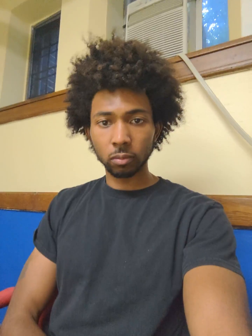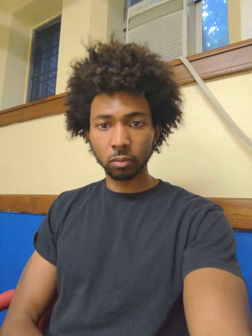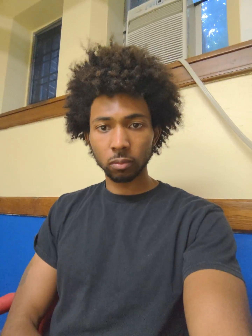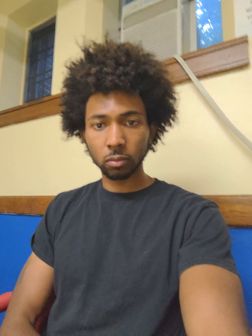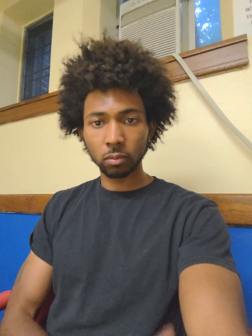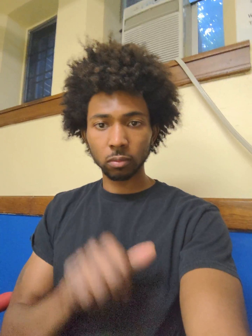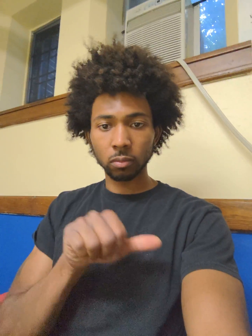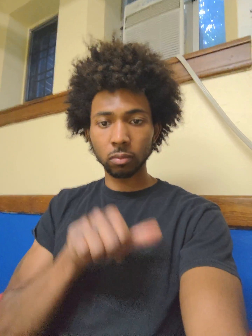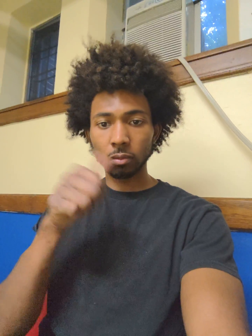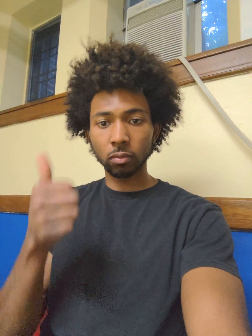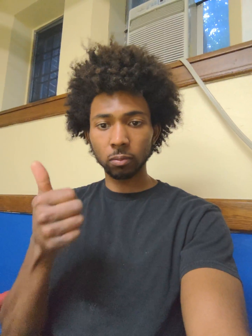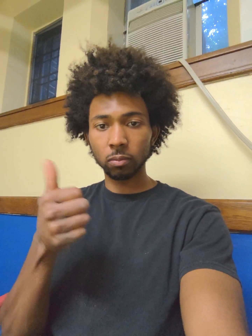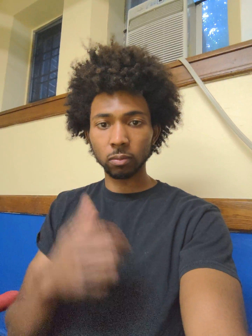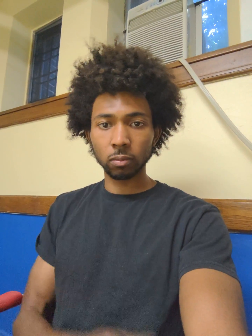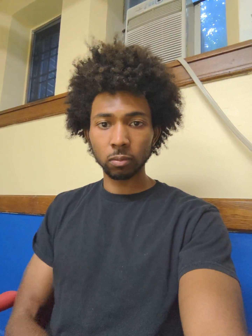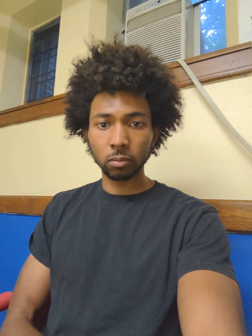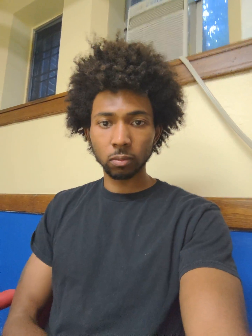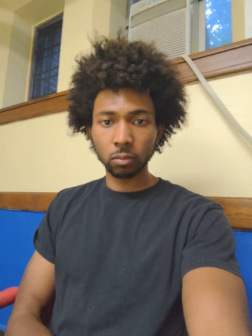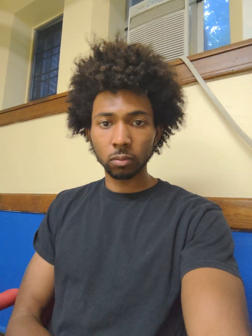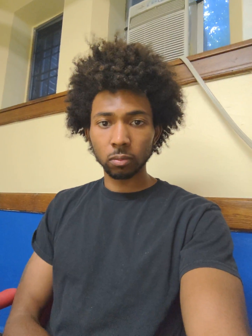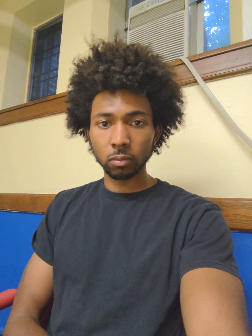other